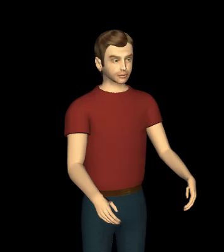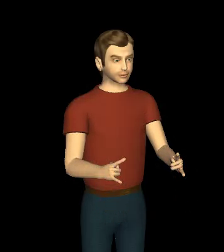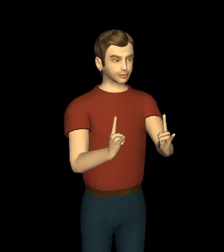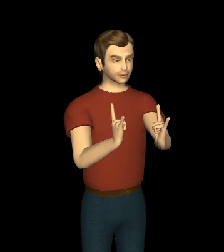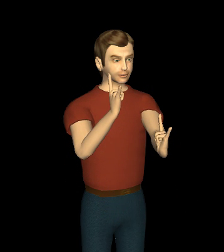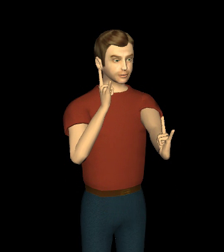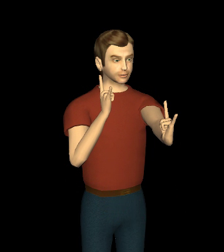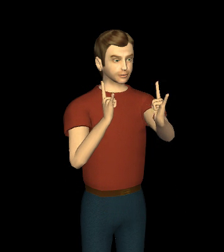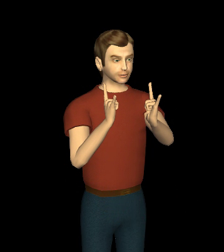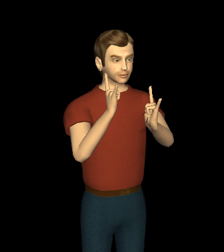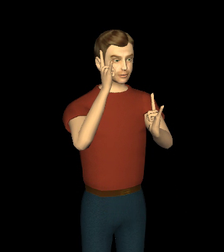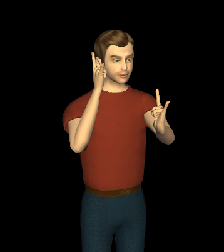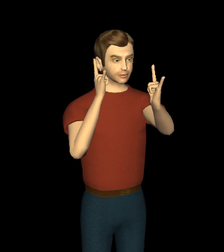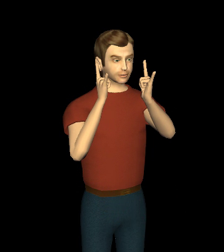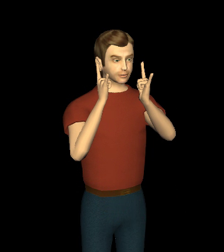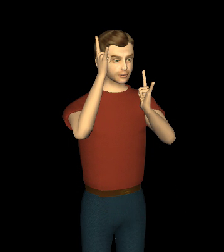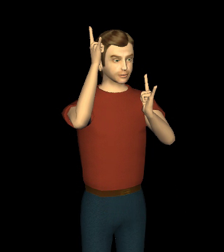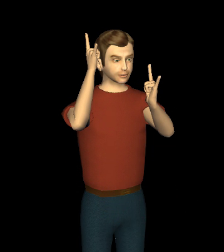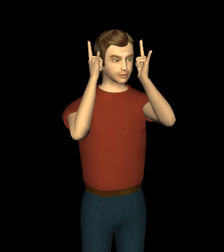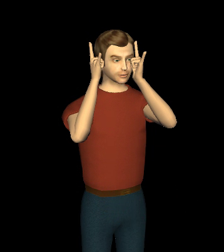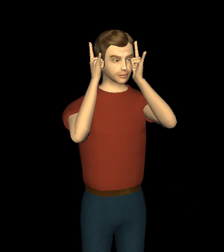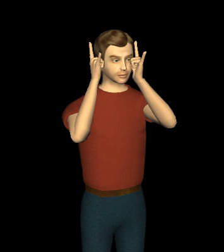قصة